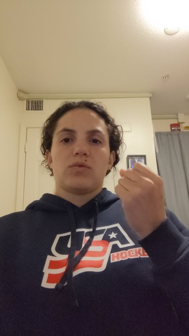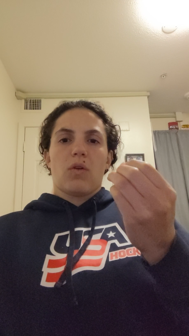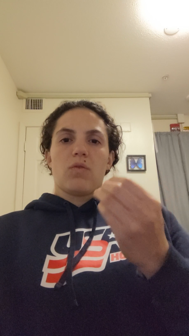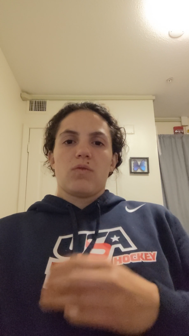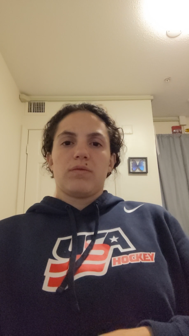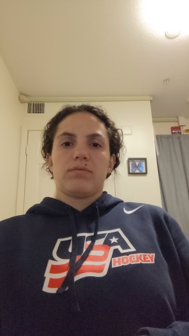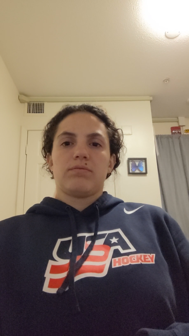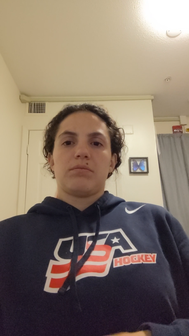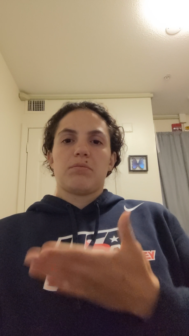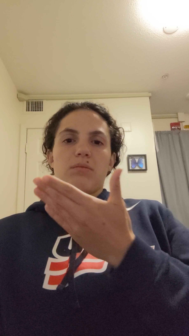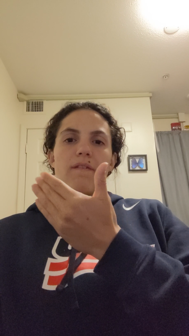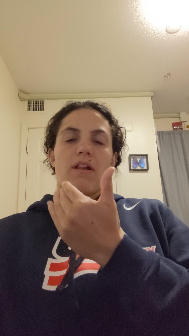butterfly